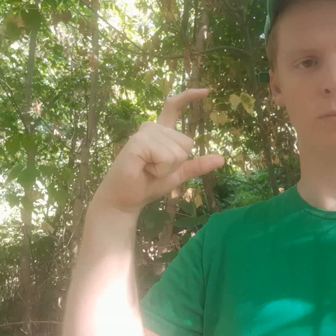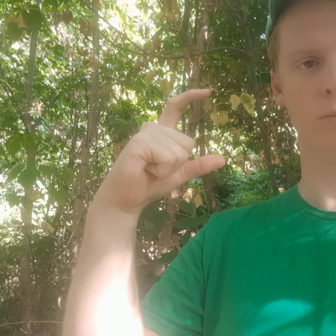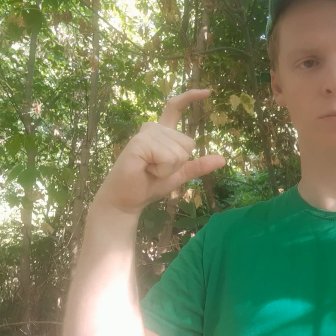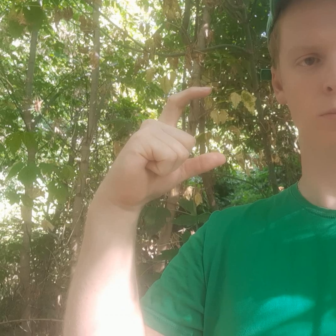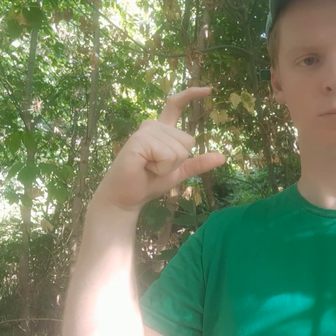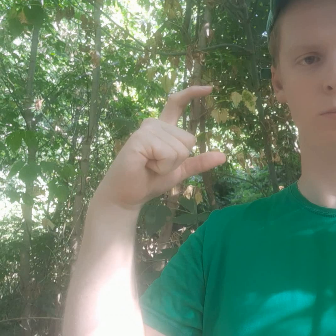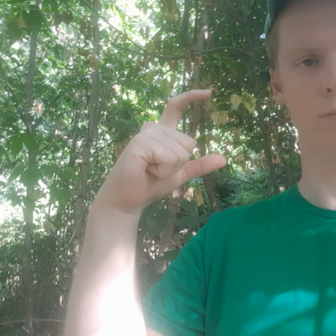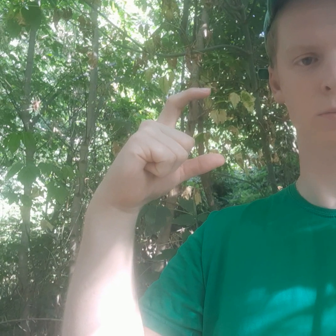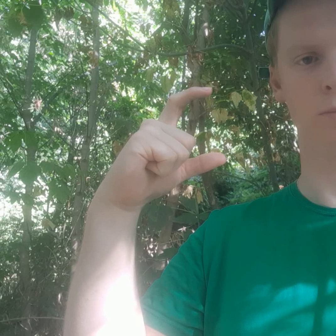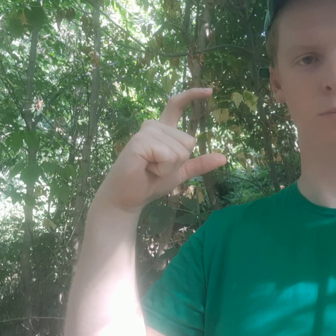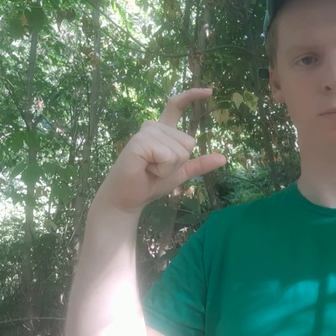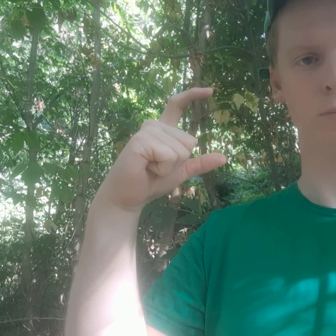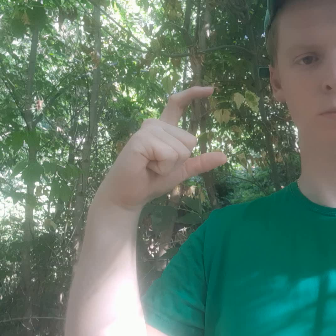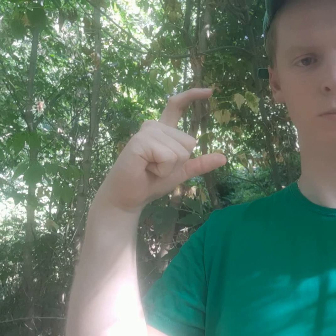Є